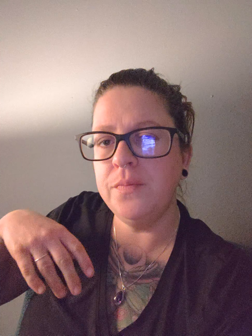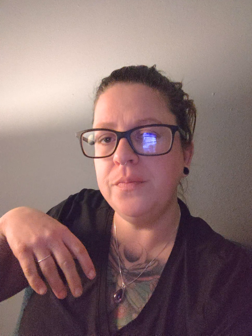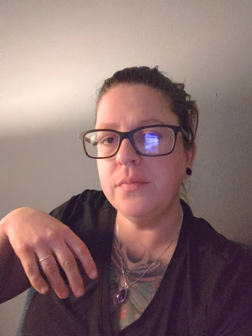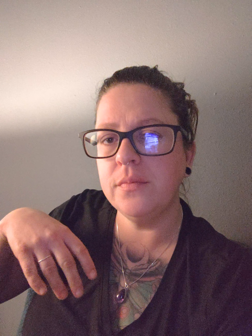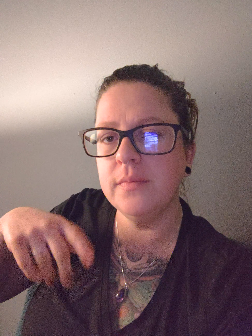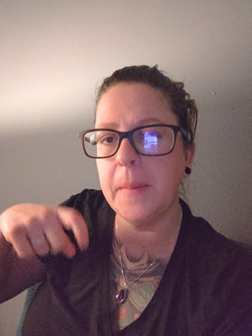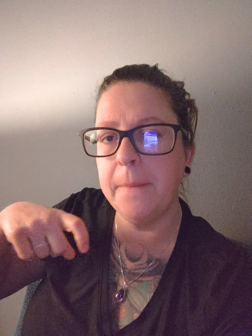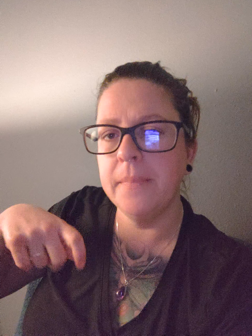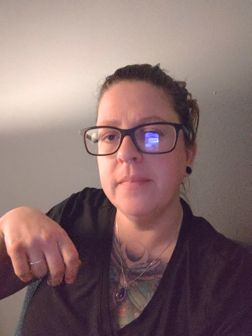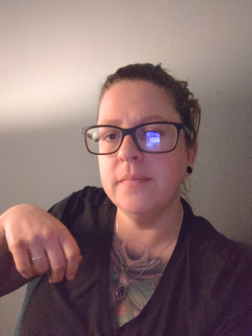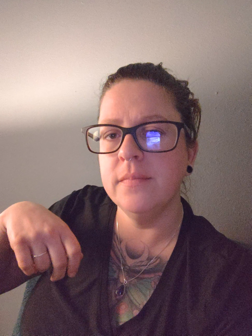time